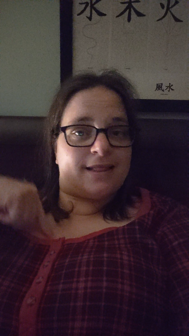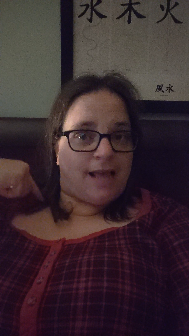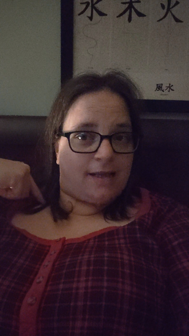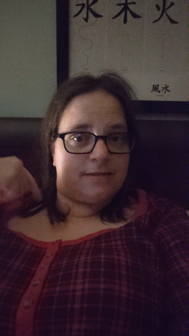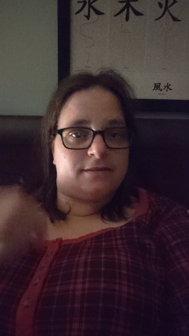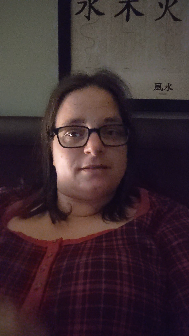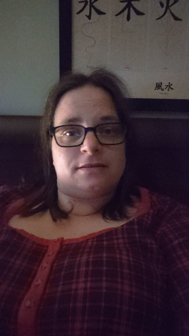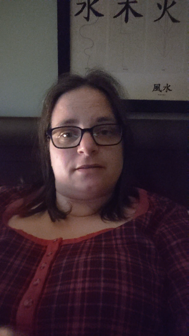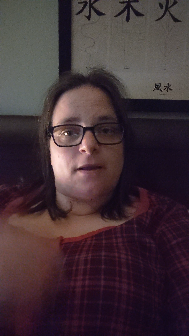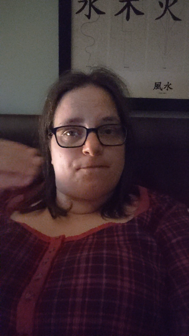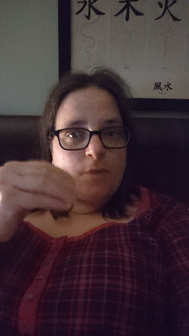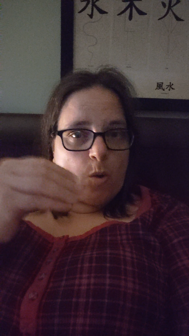more